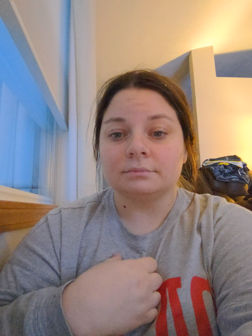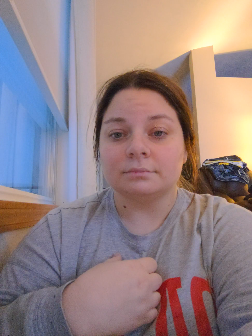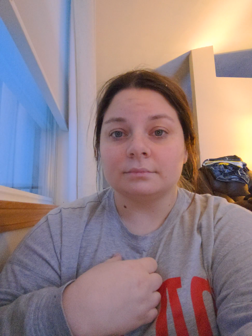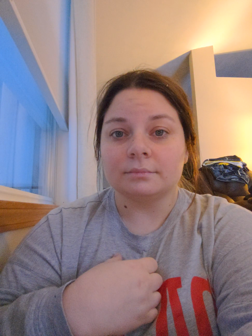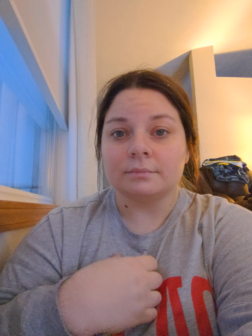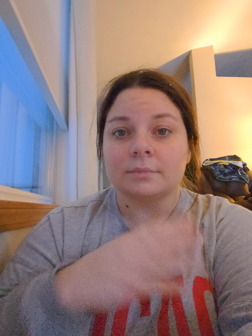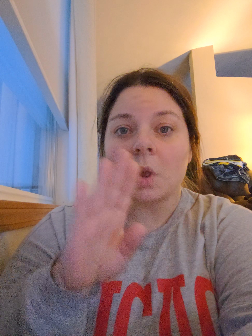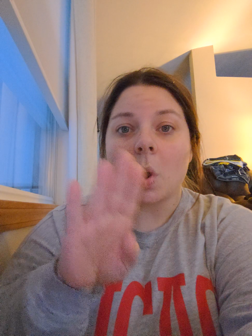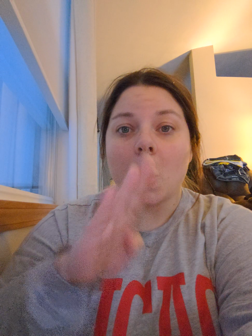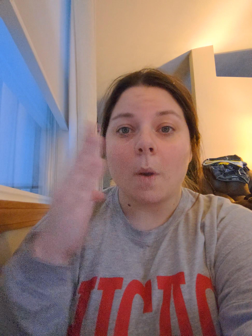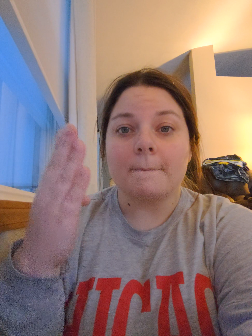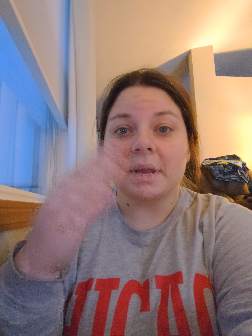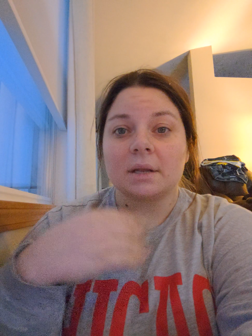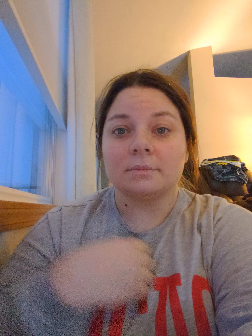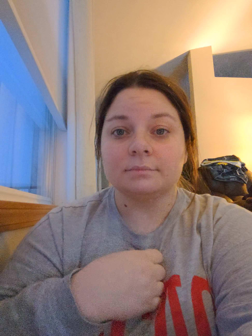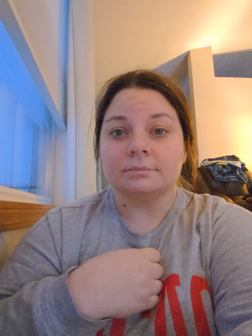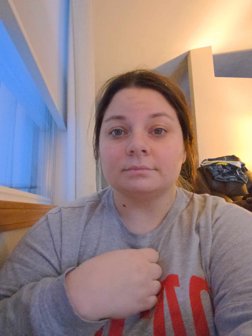open